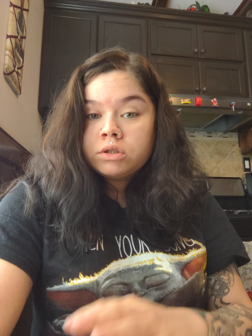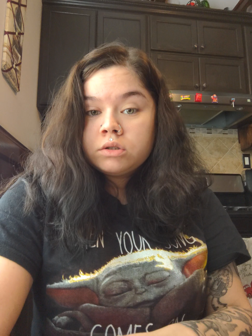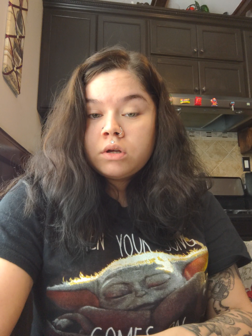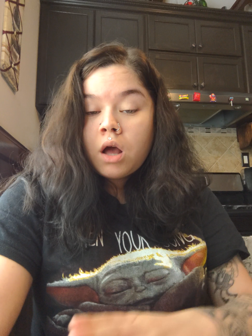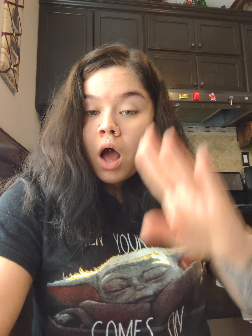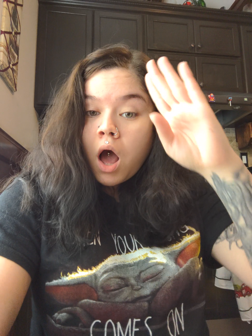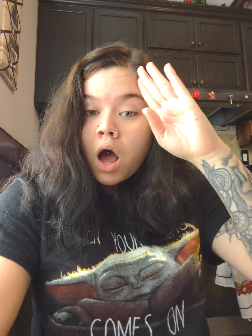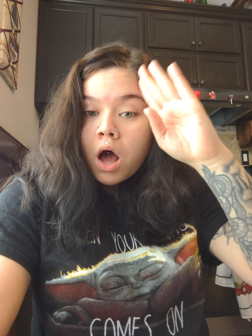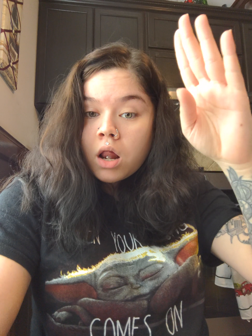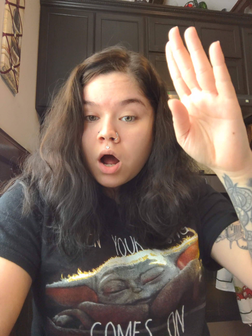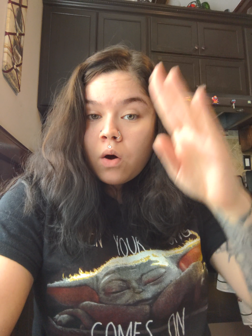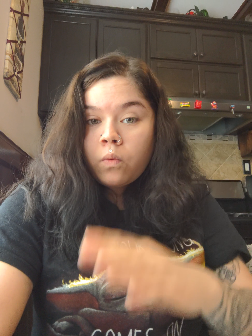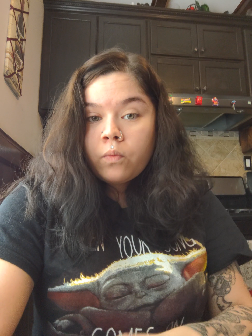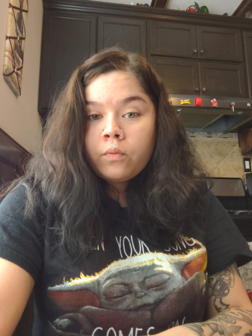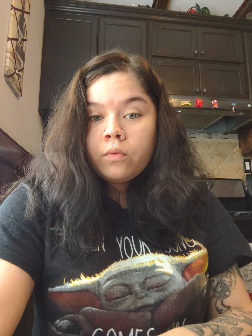hello